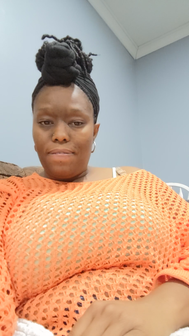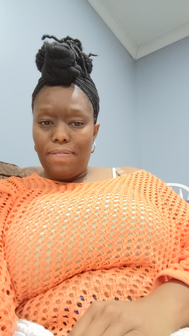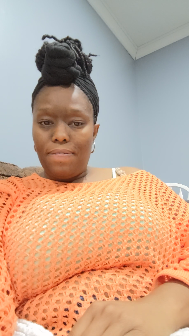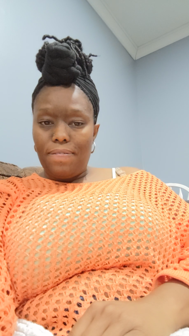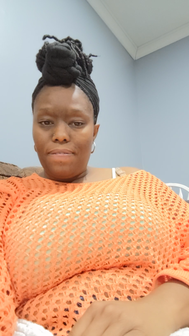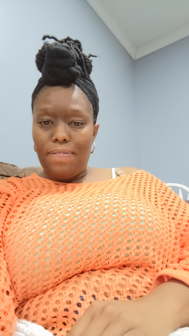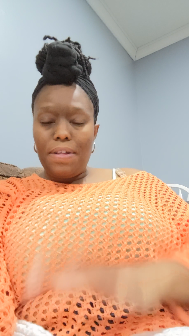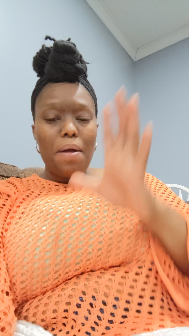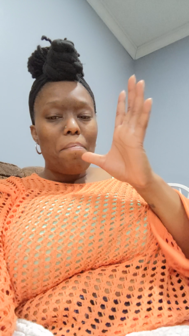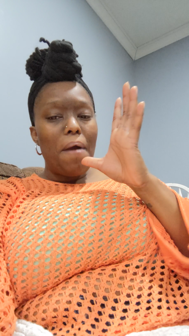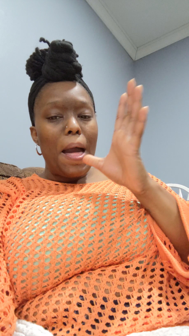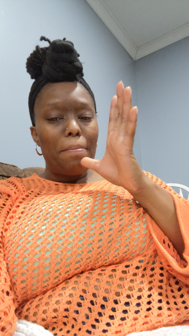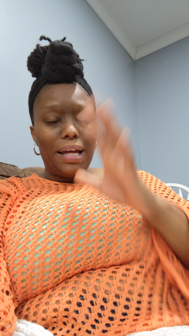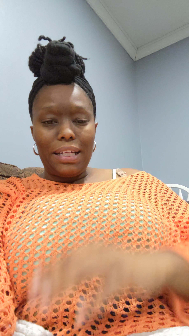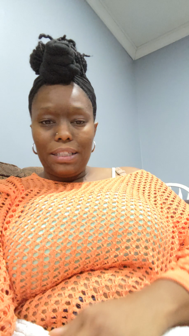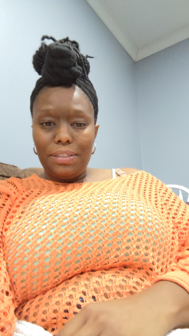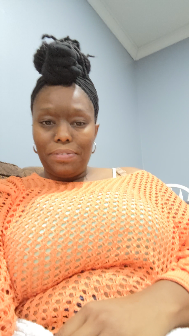mommy